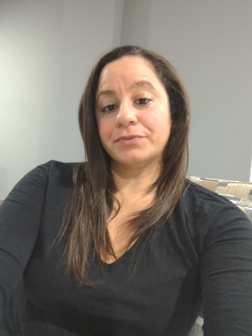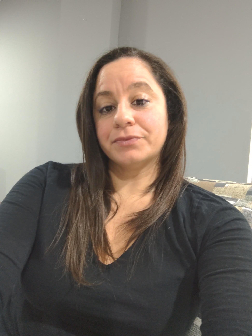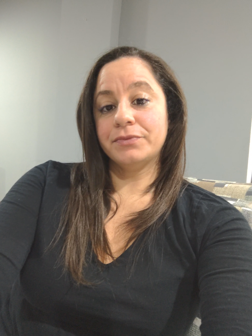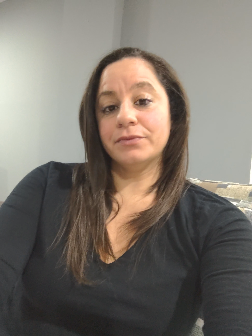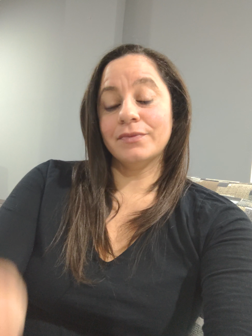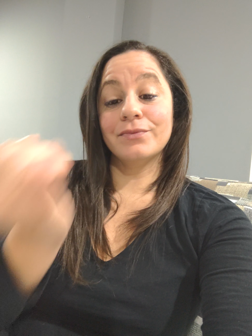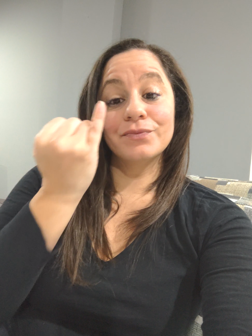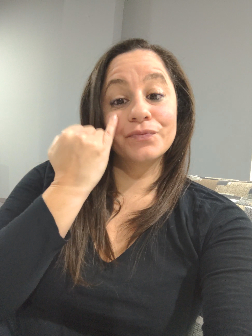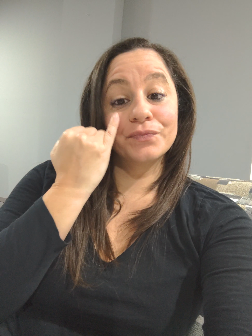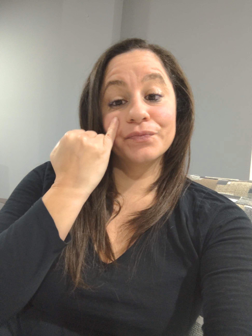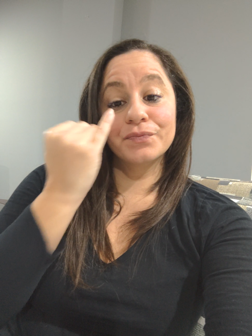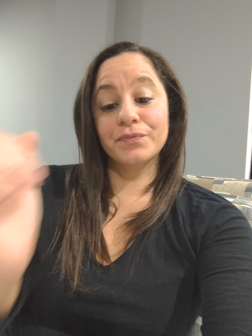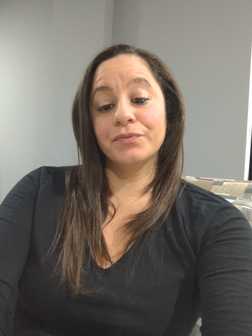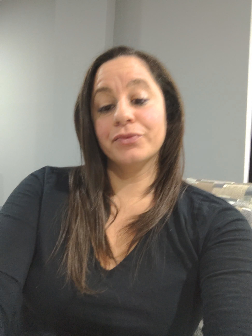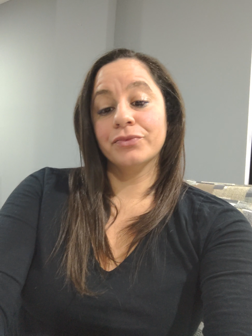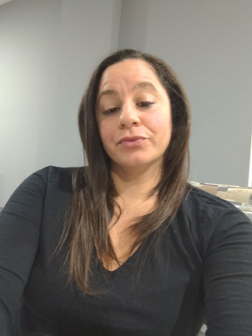if